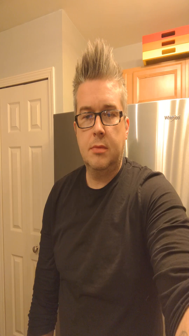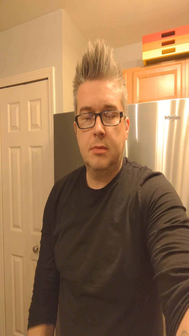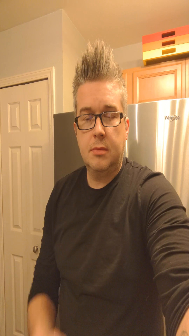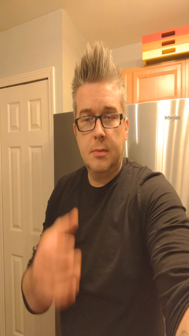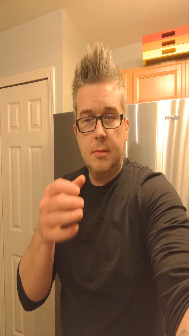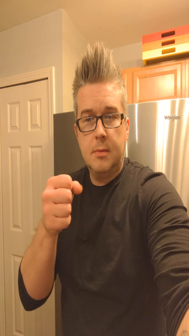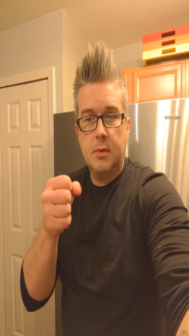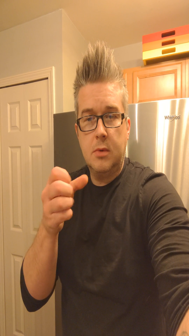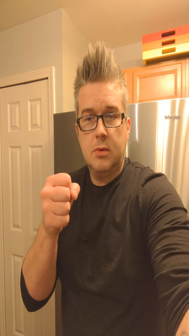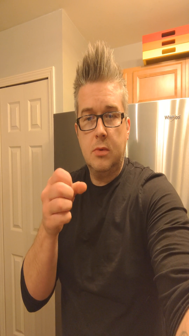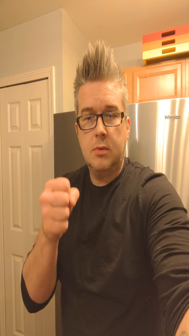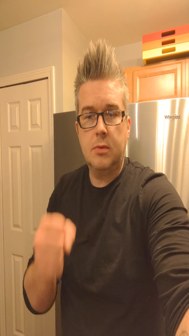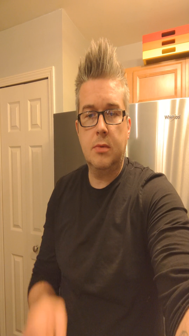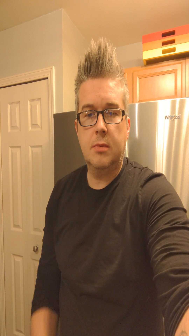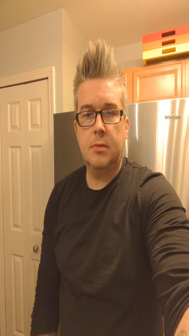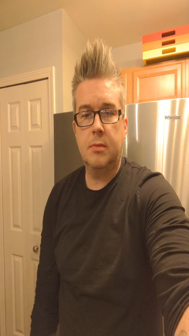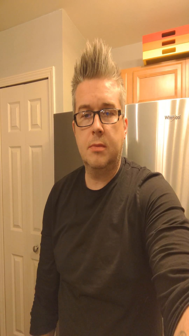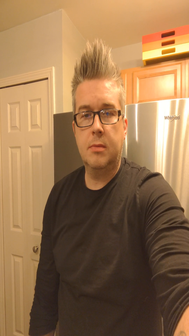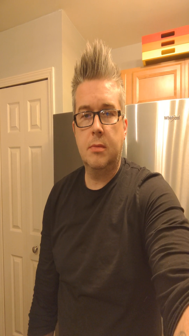milk